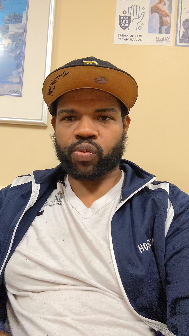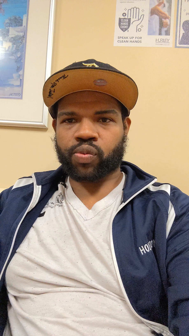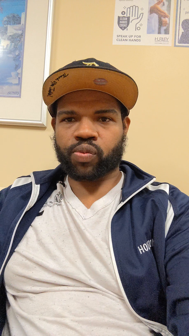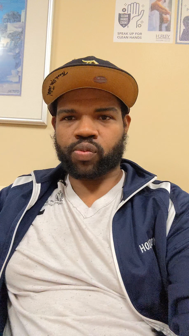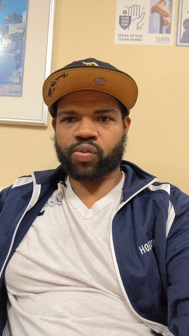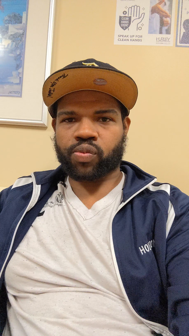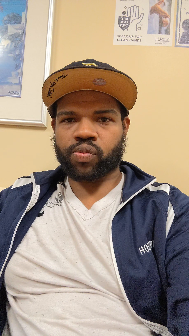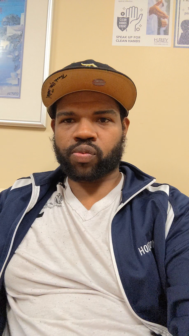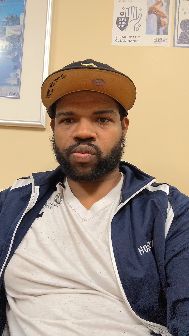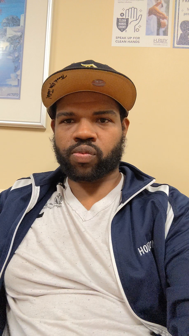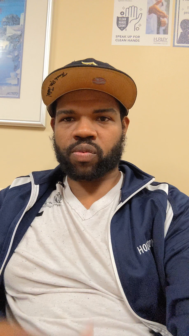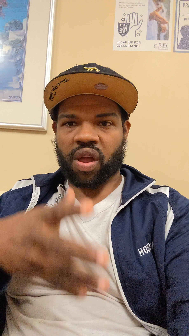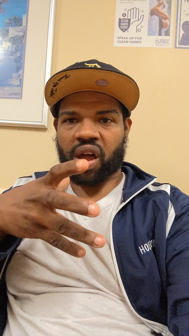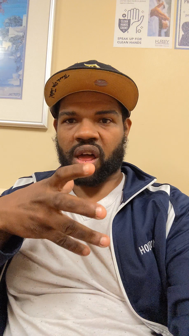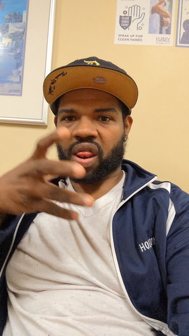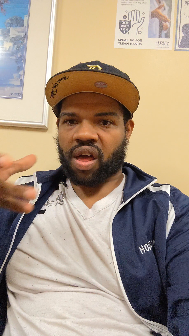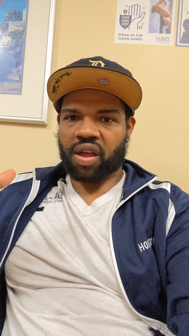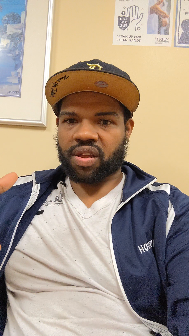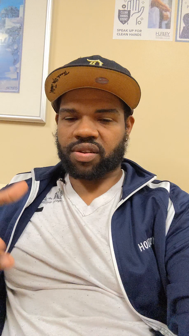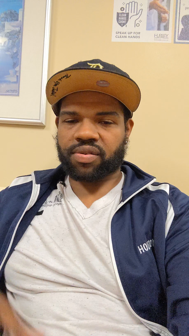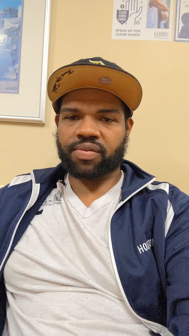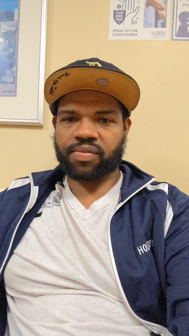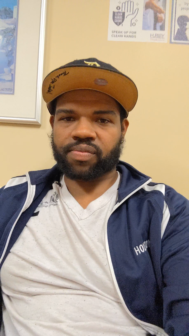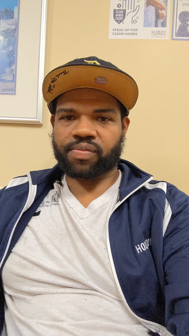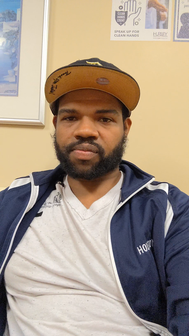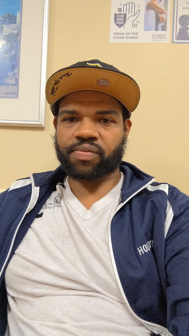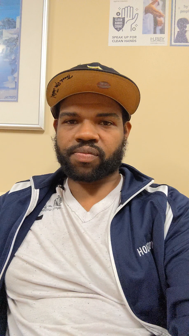a lot